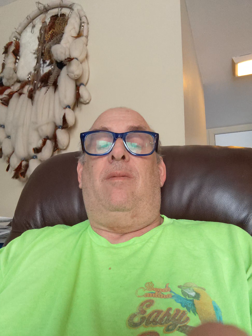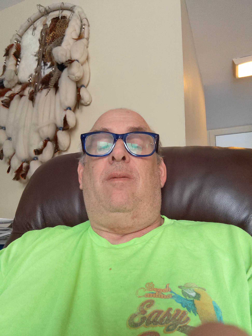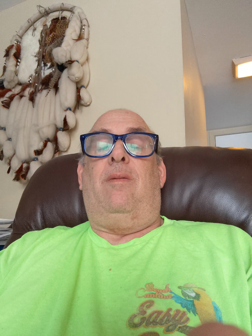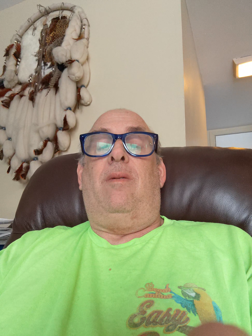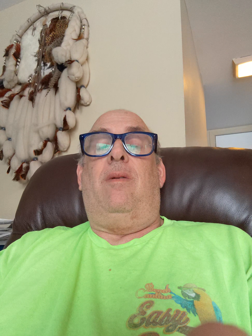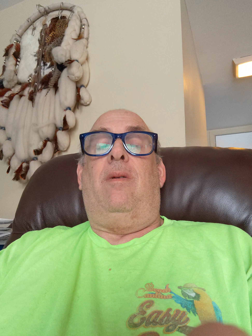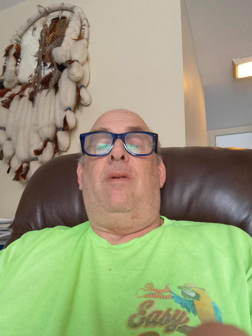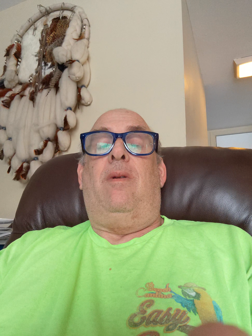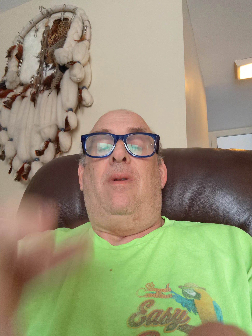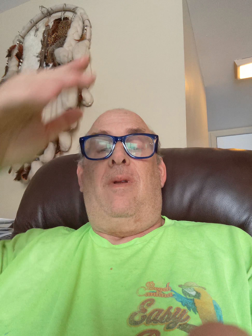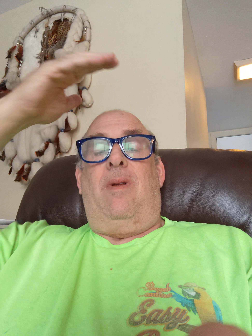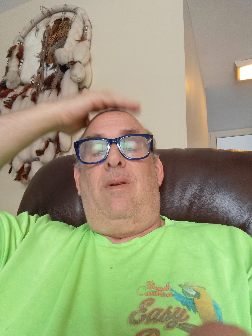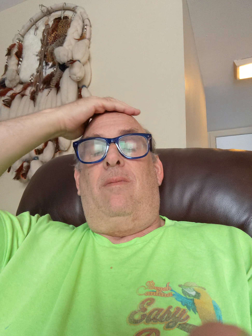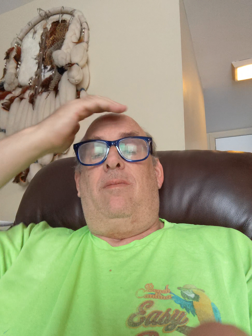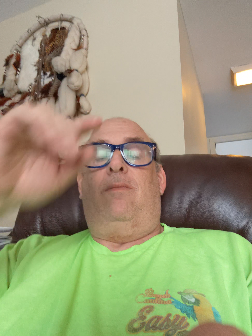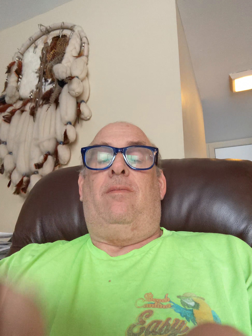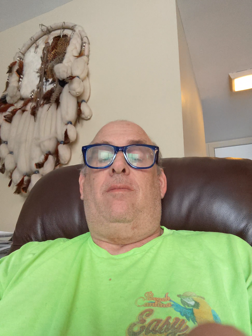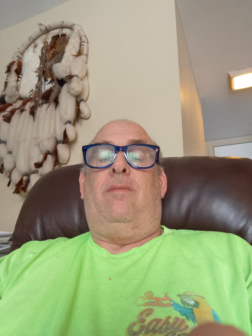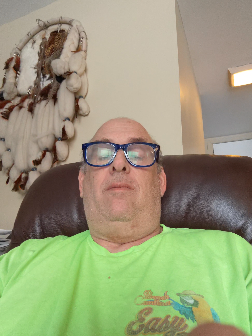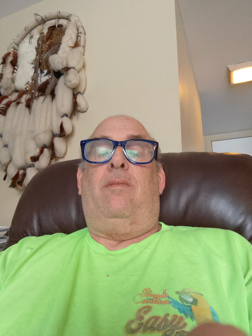hat